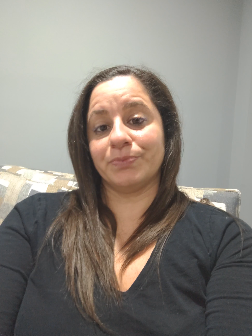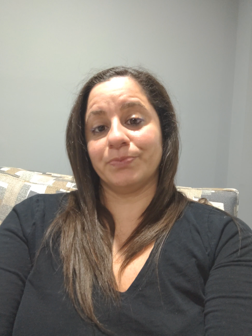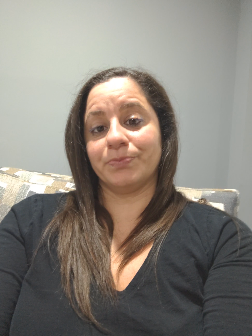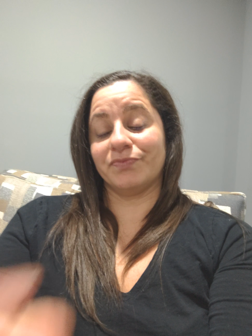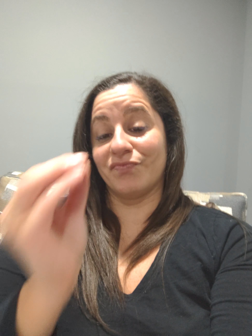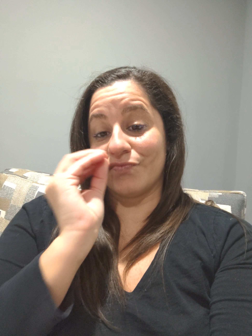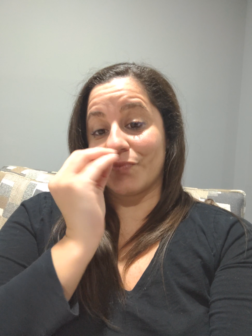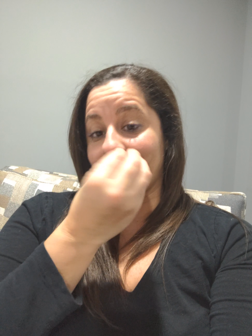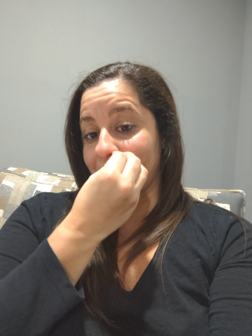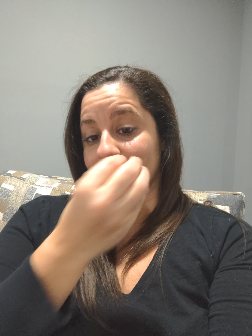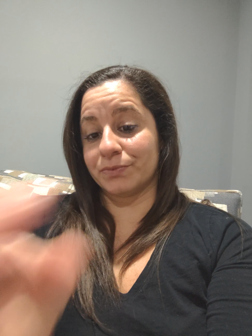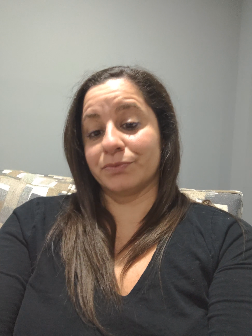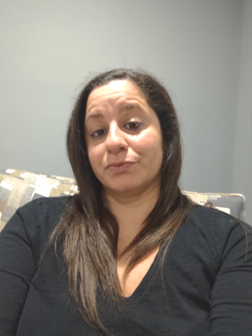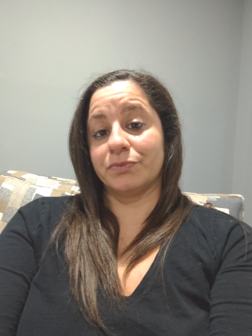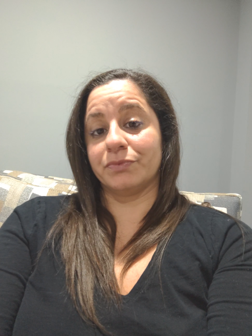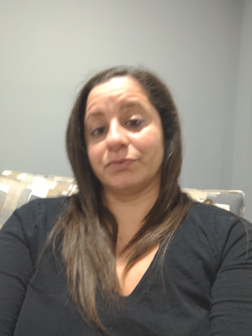flower